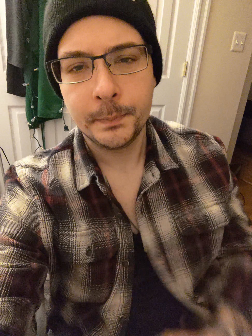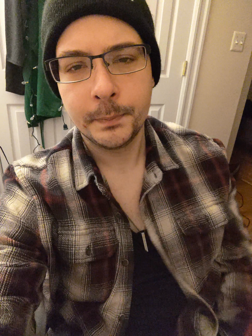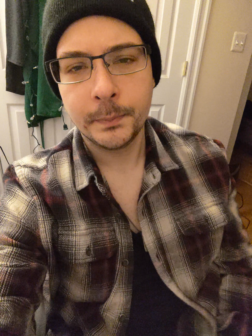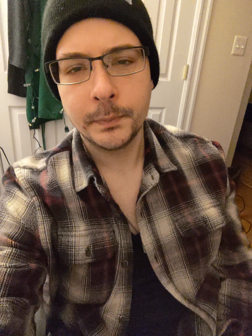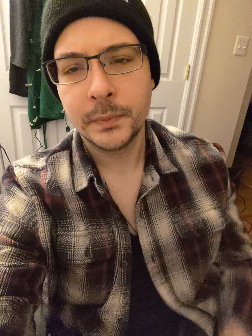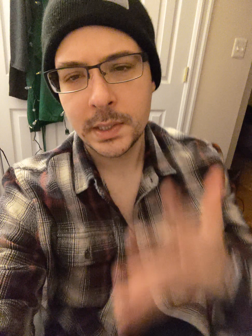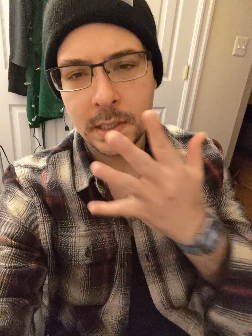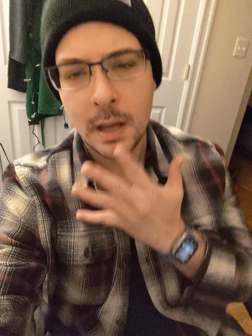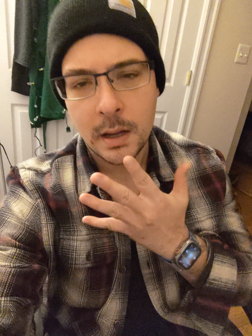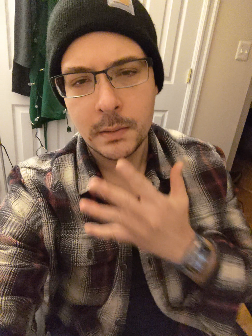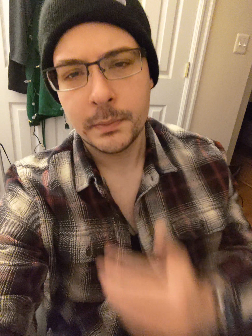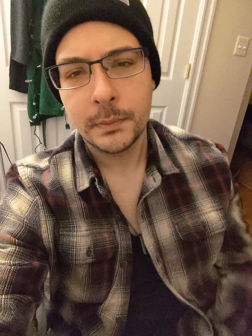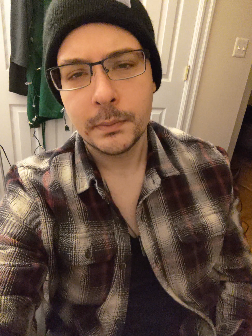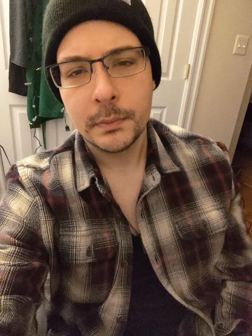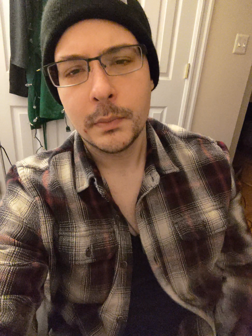sad